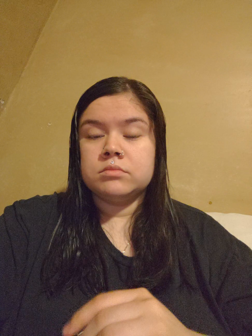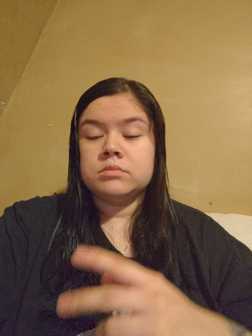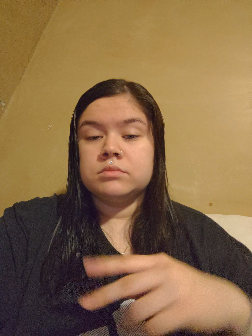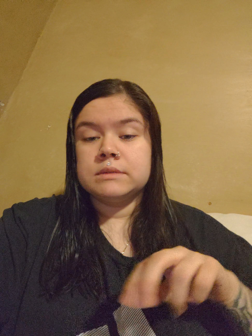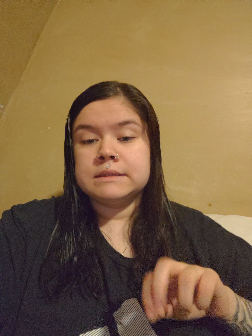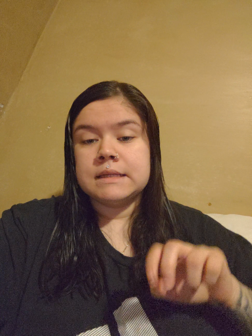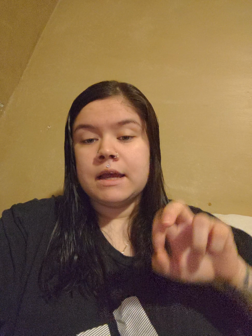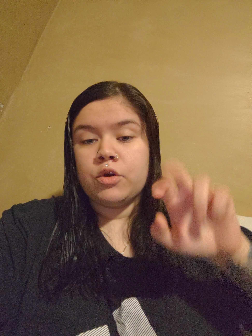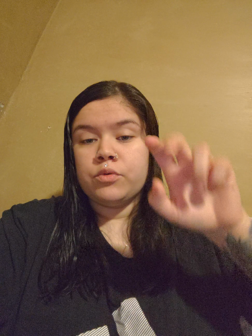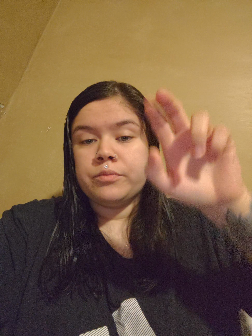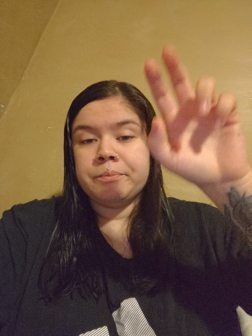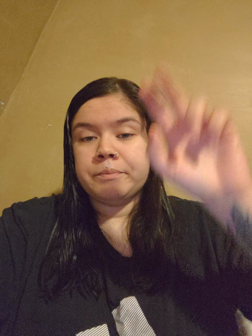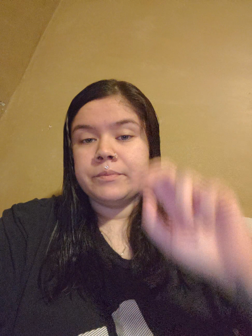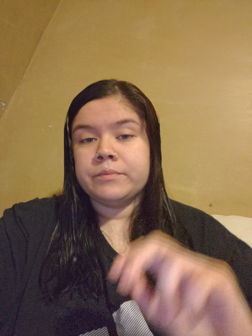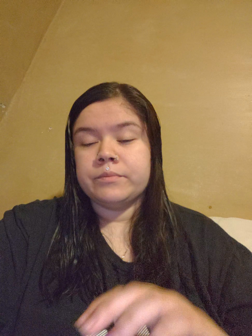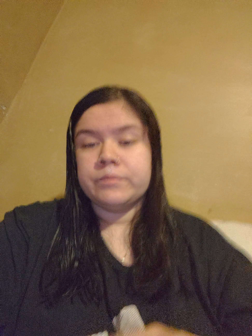stairs